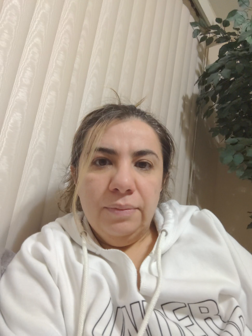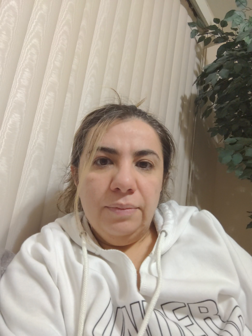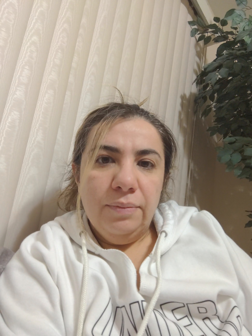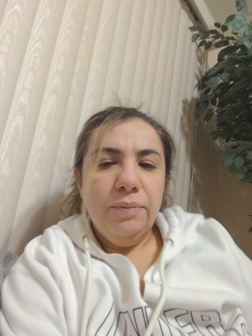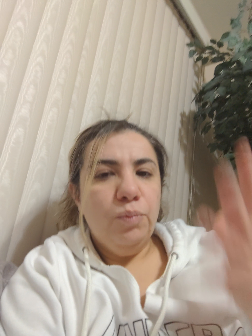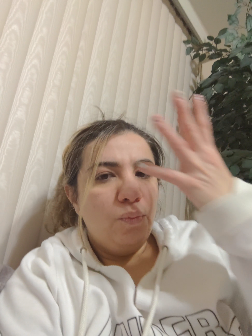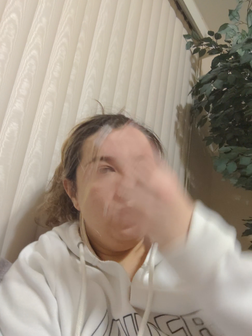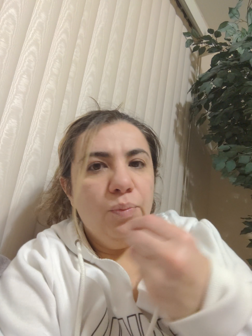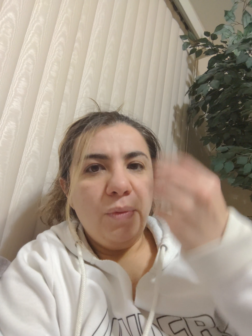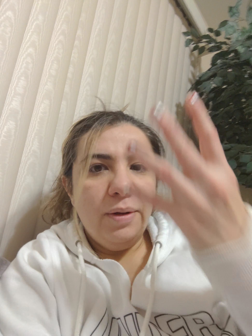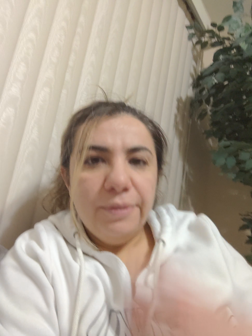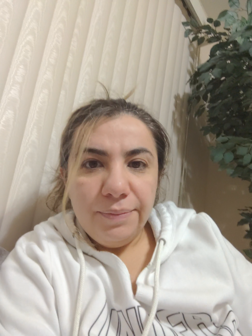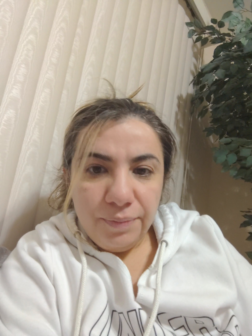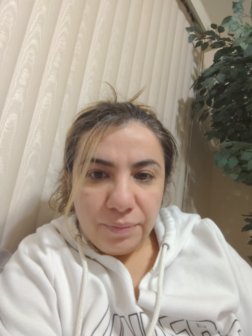pretty